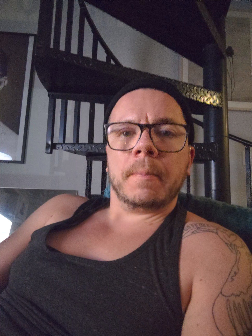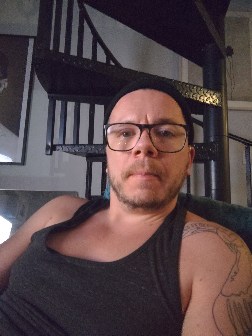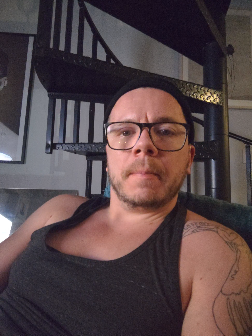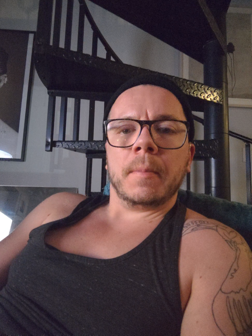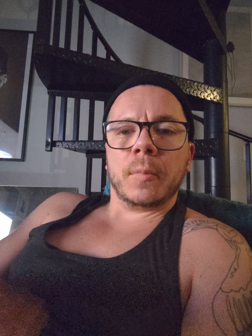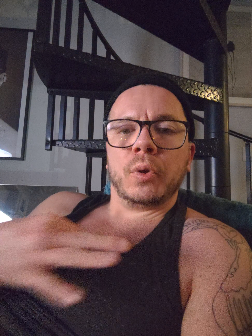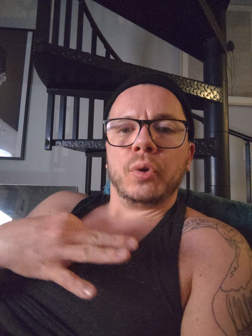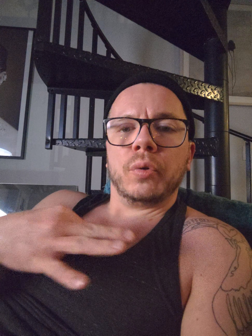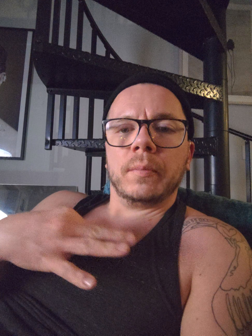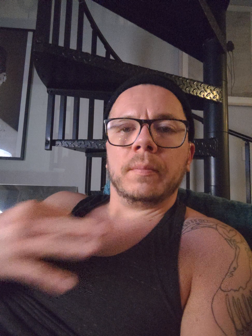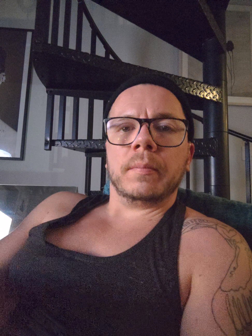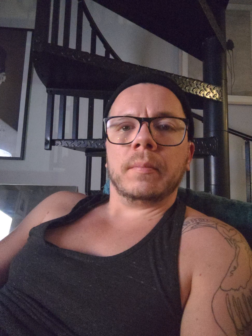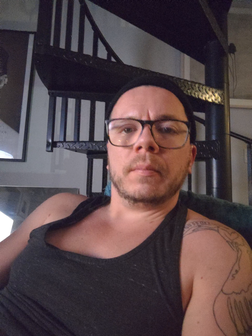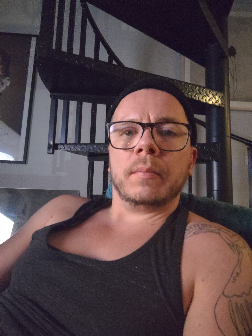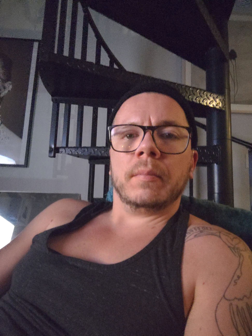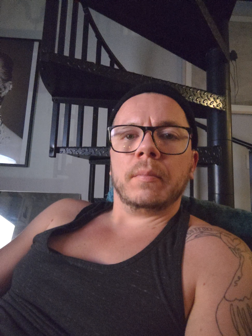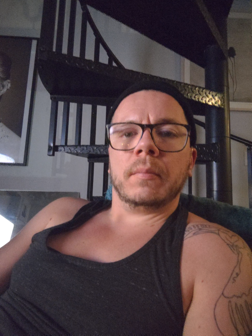shirt